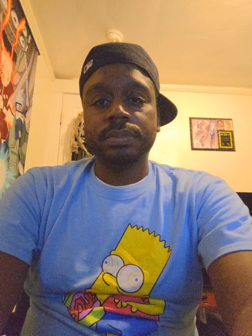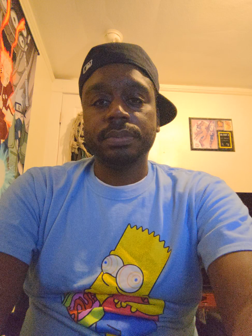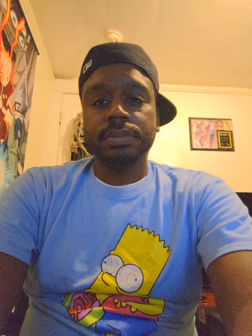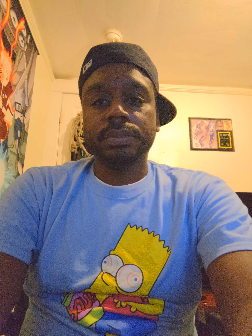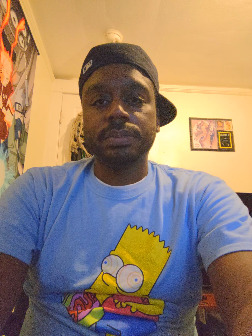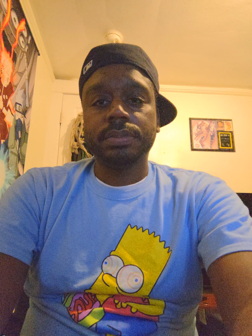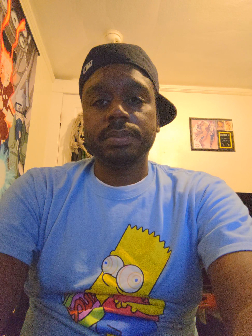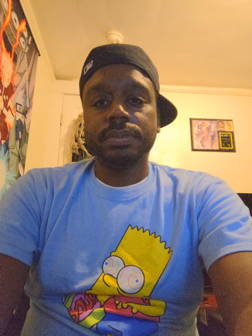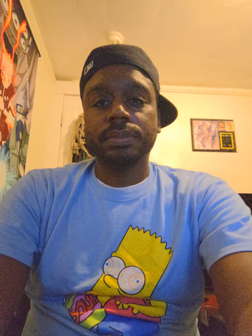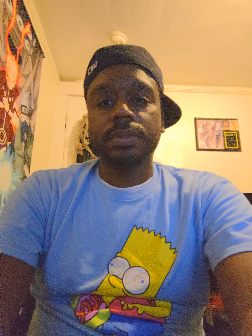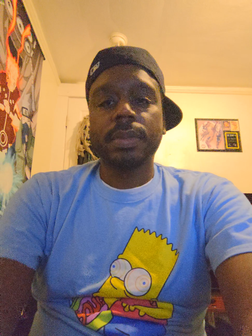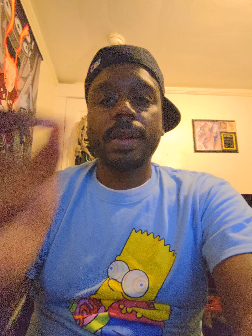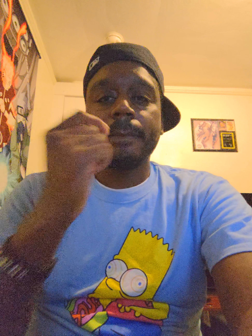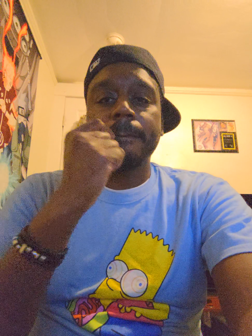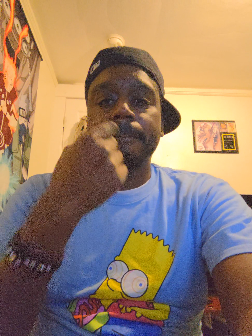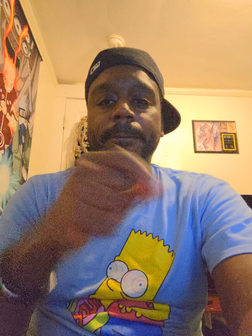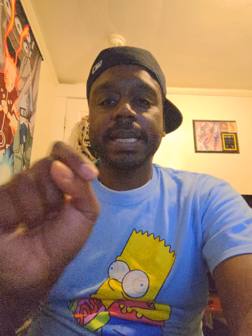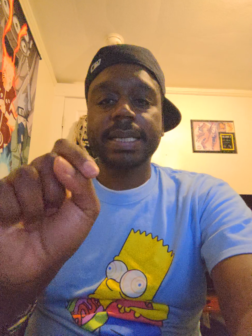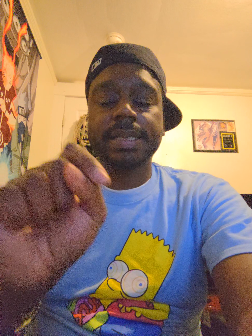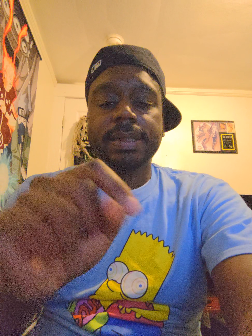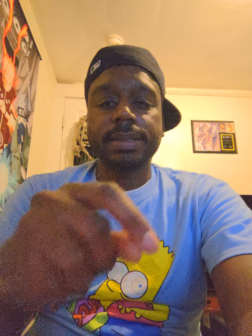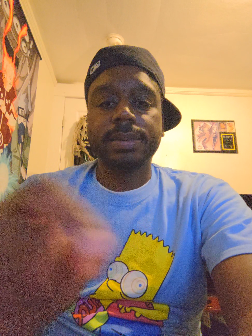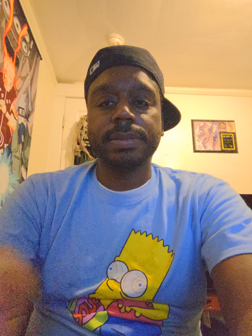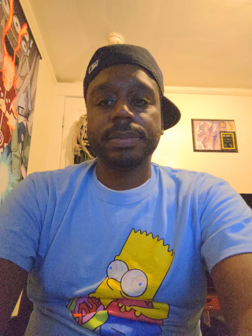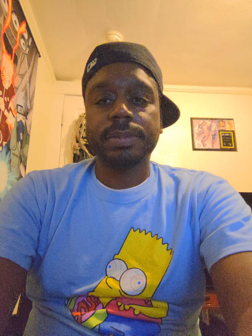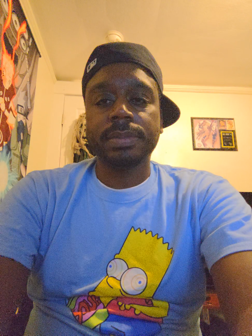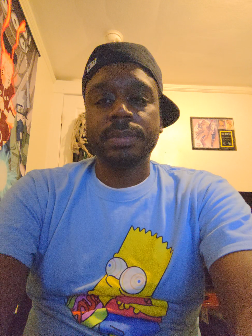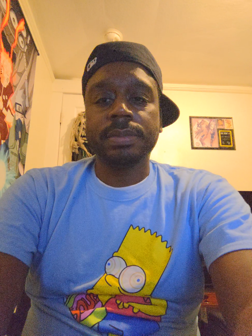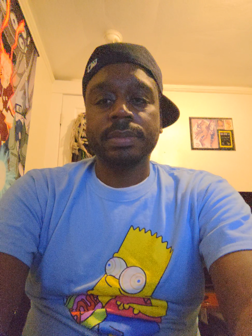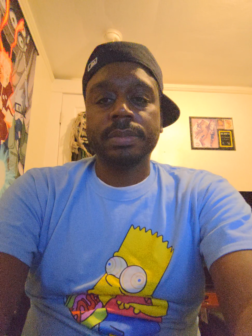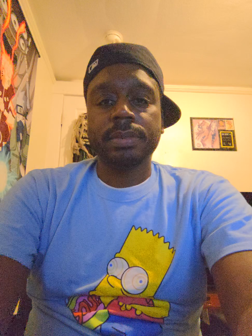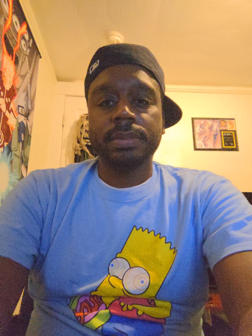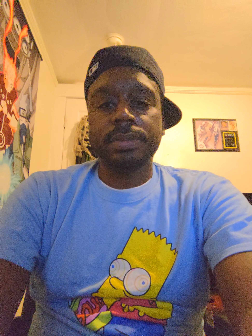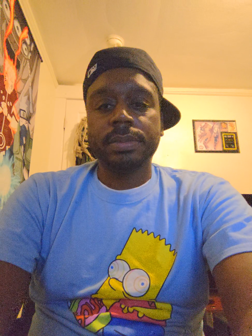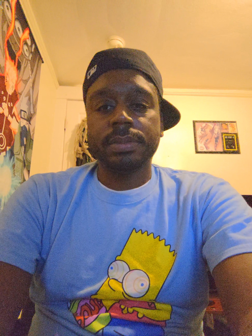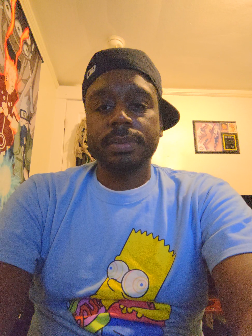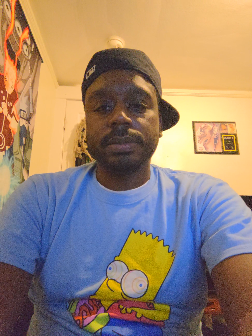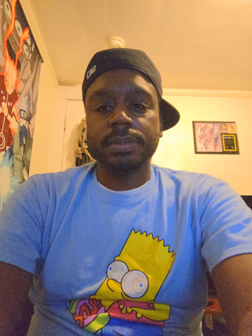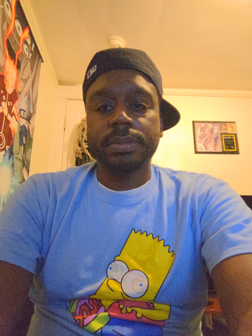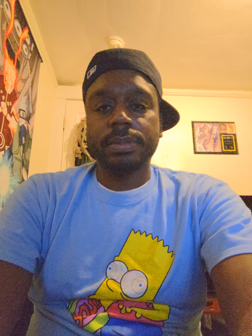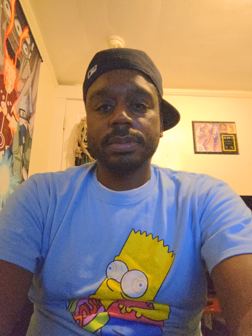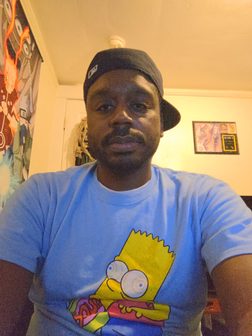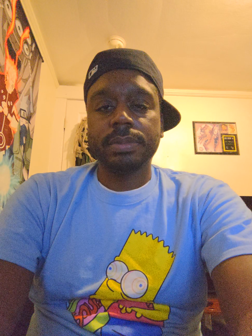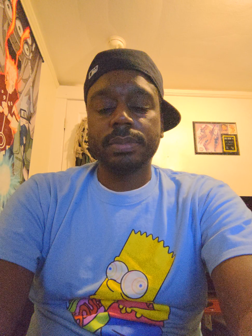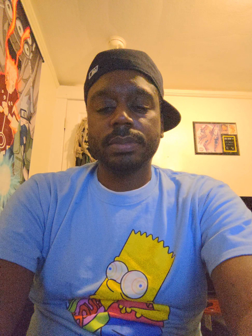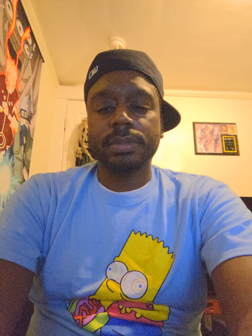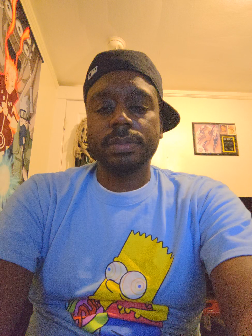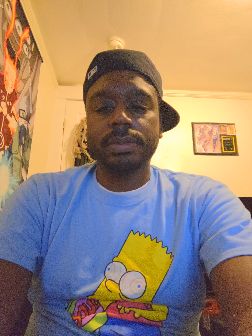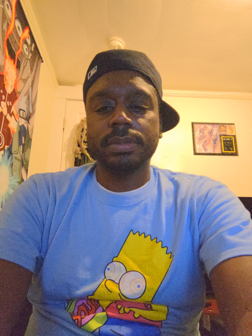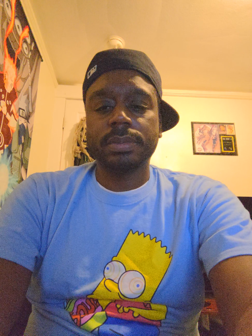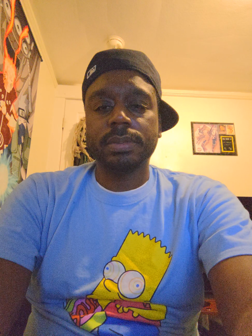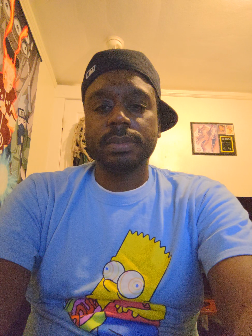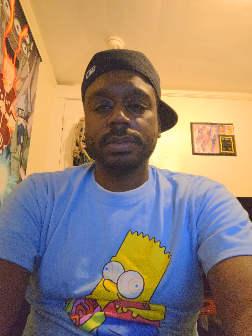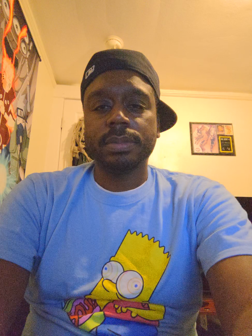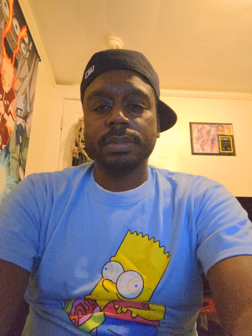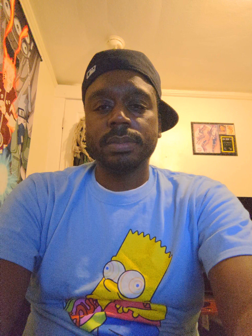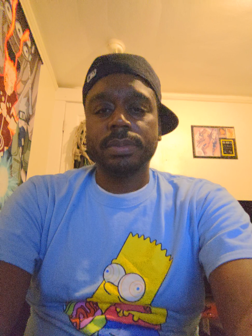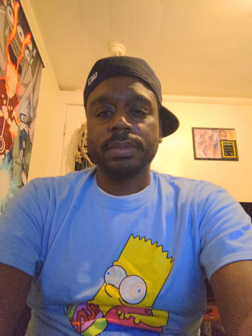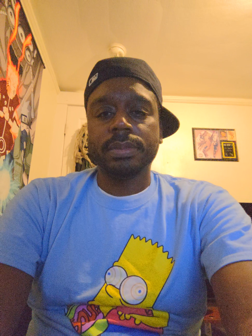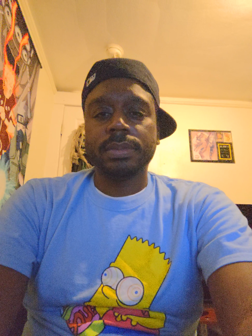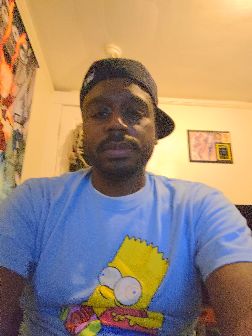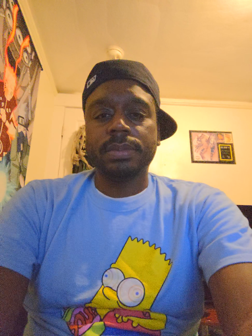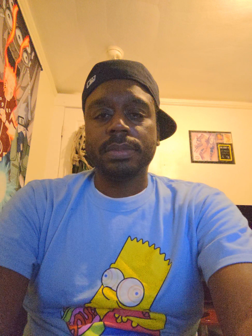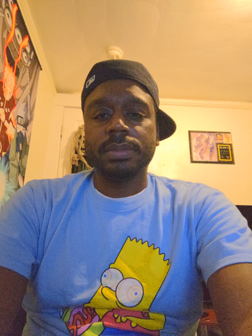pen